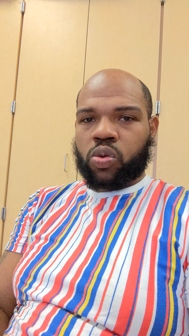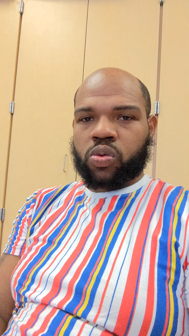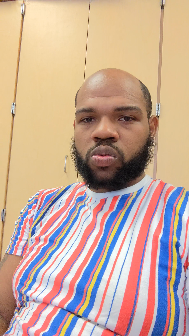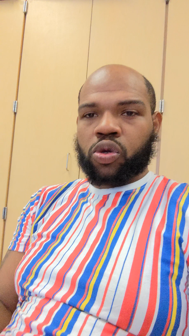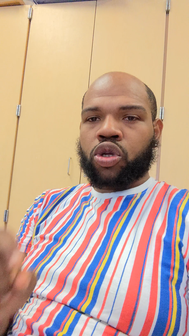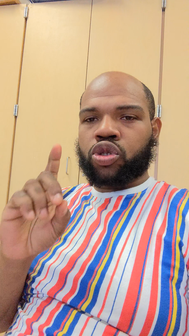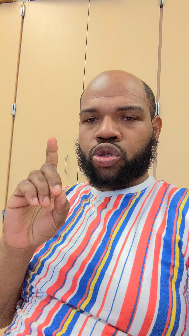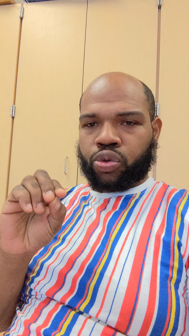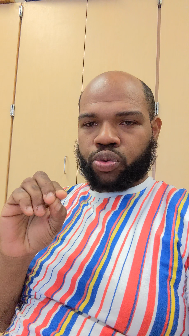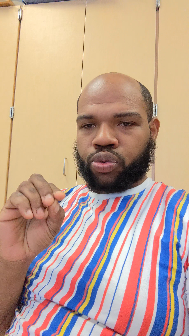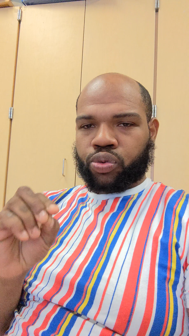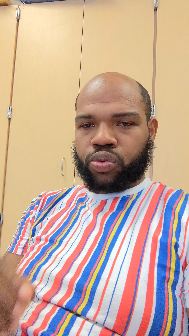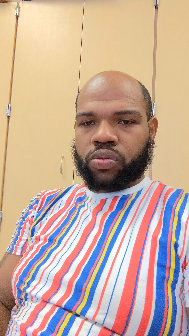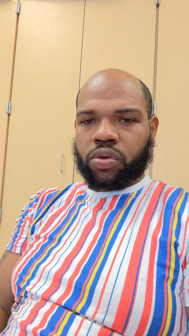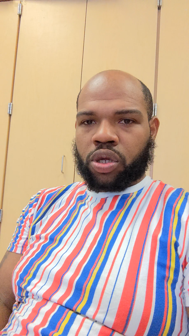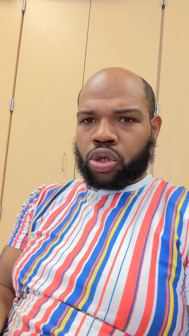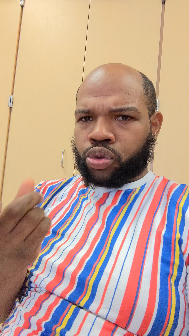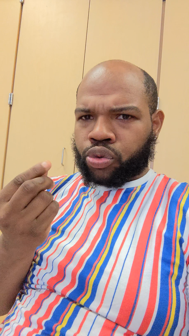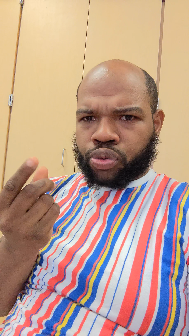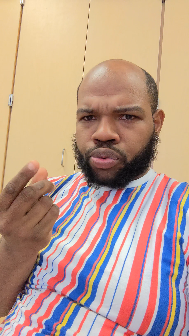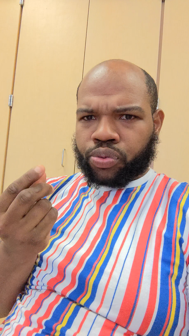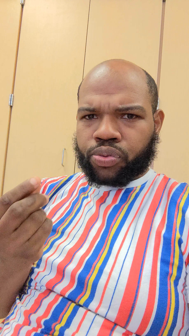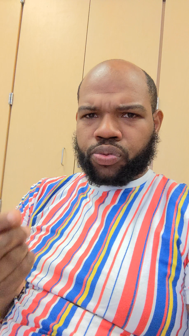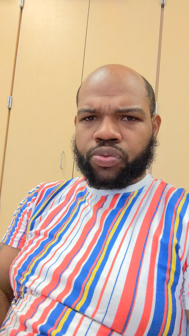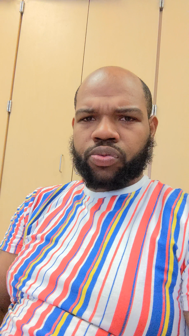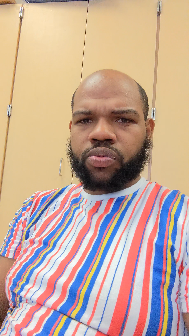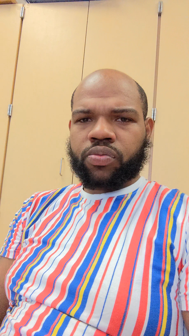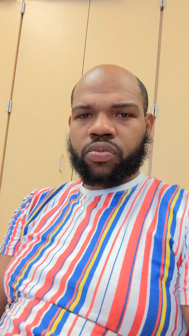do